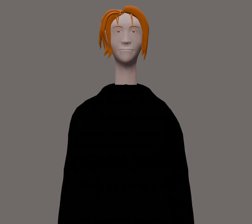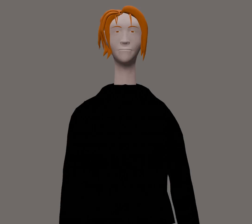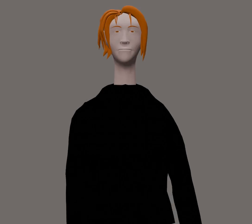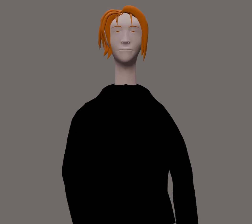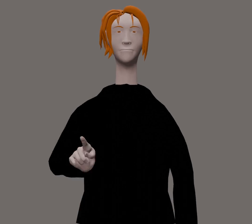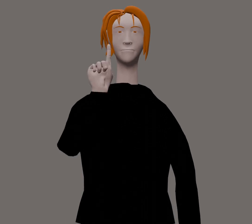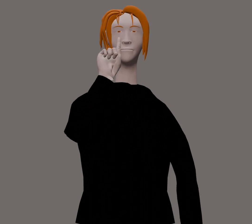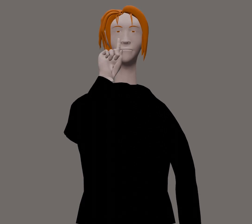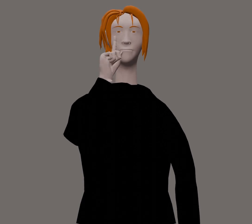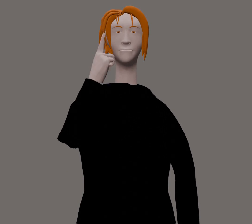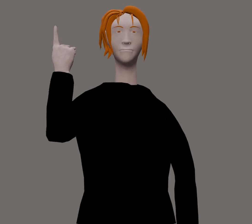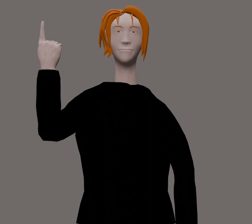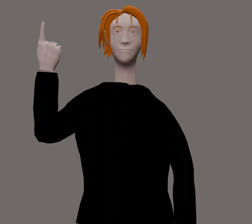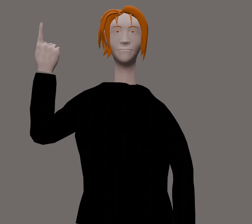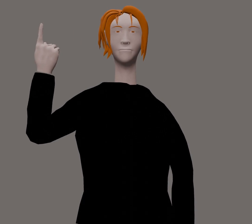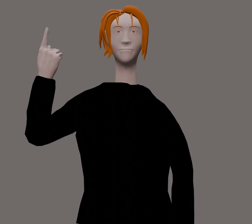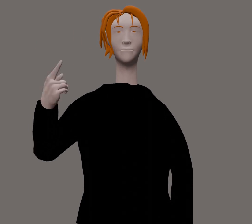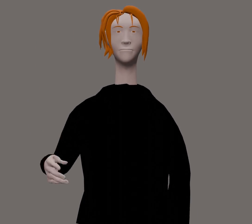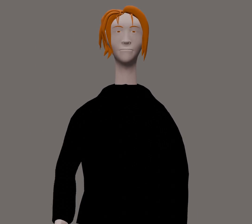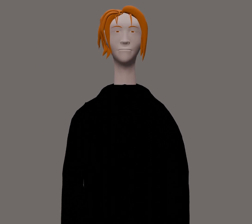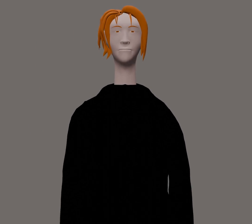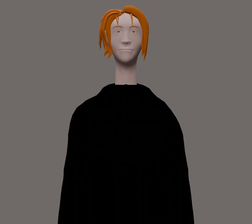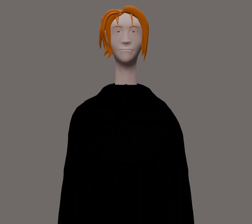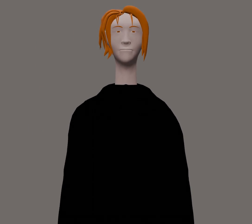Bore